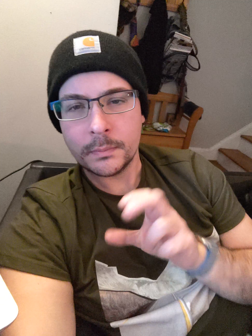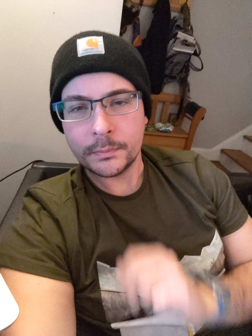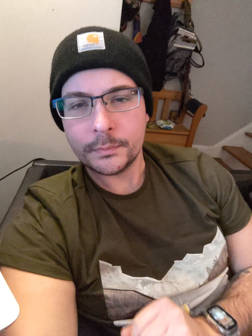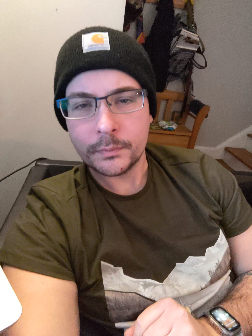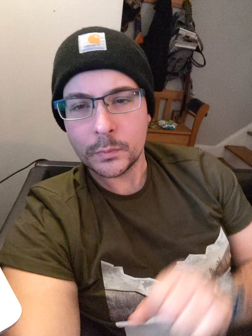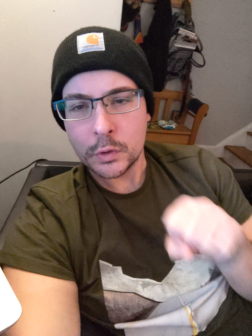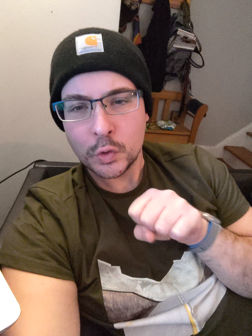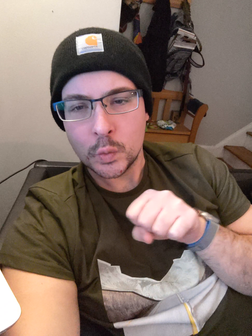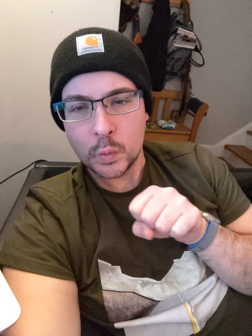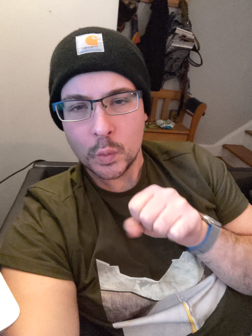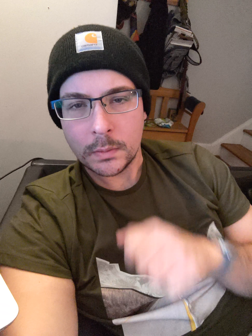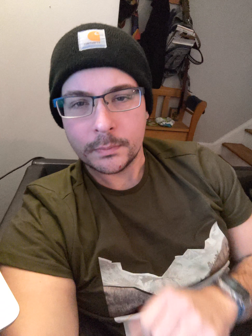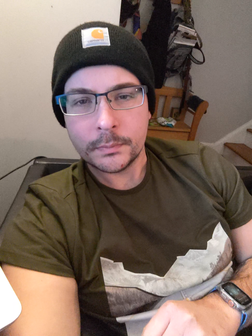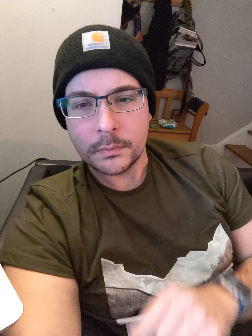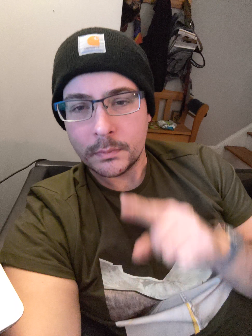shoe